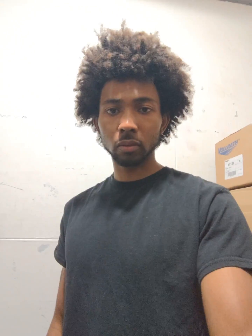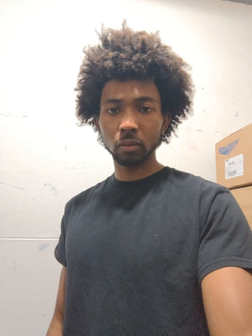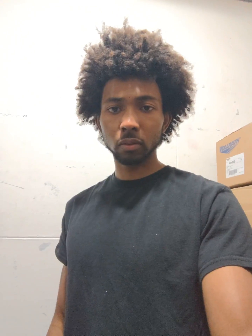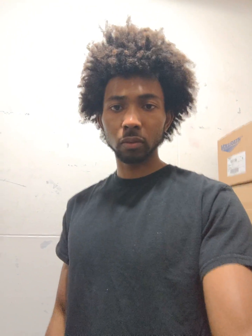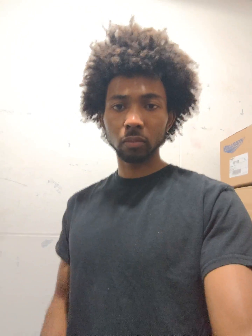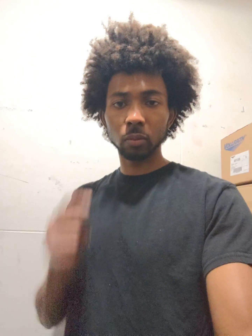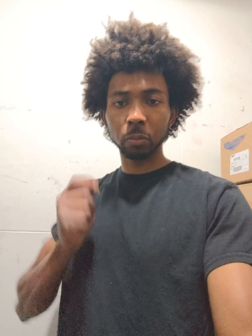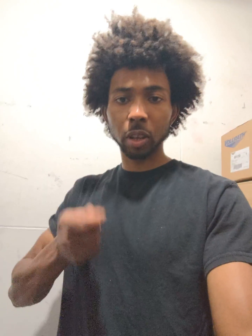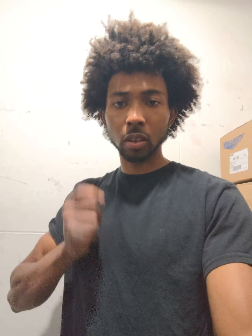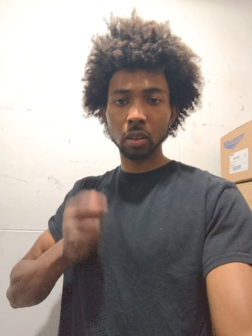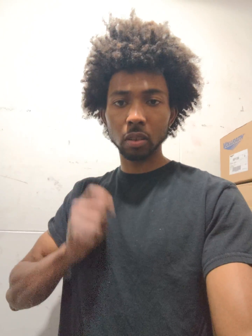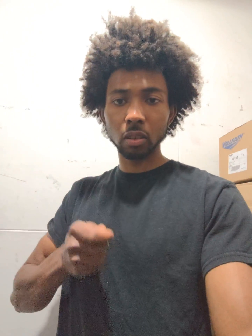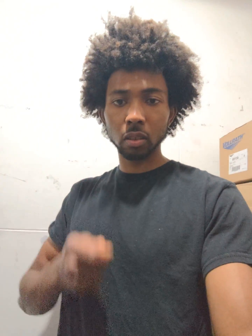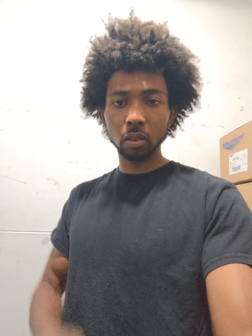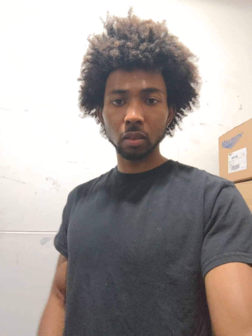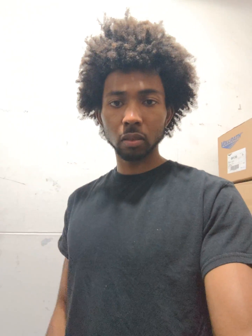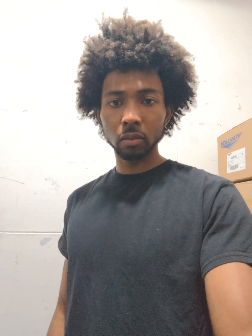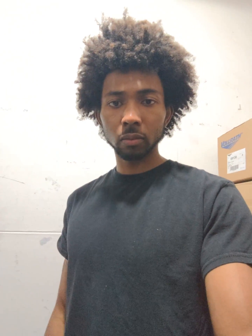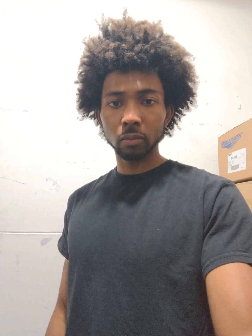hammer